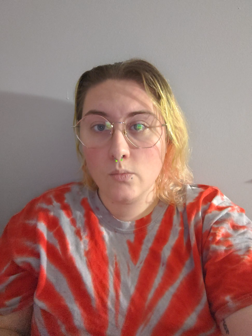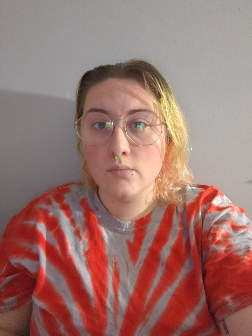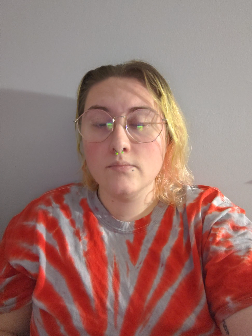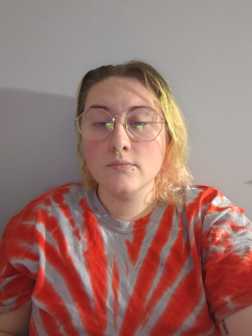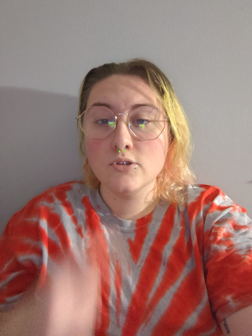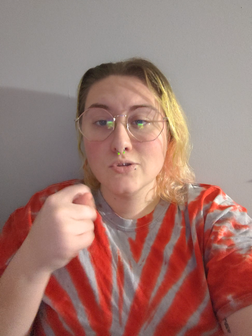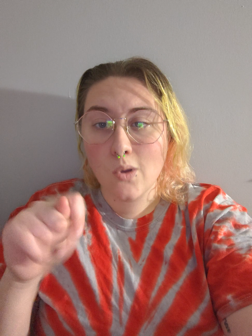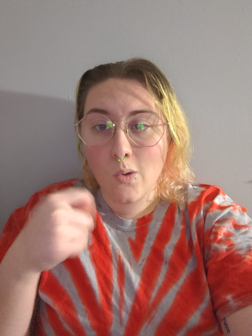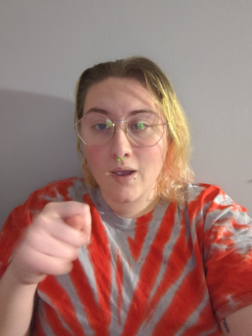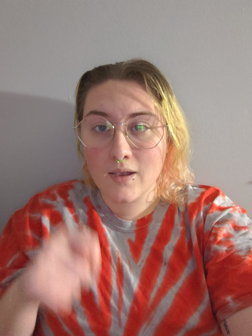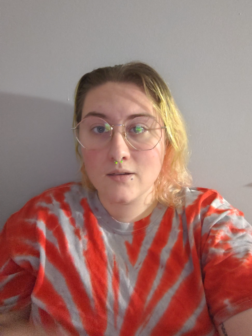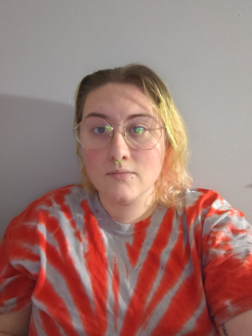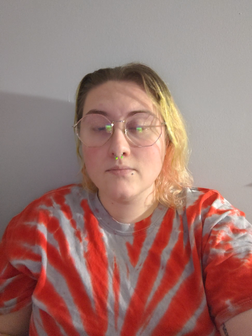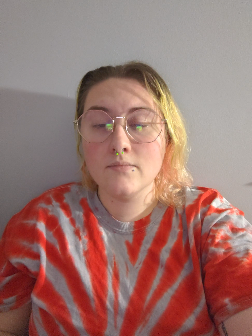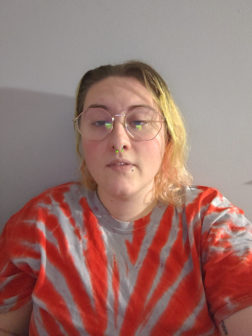toy